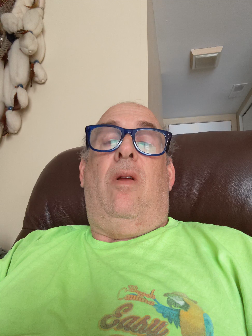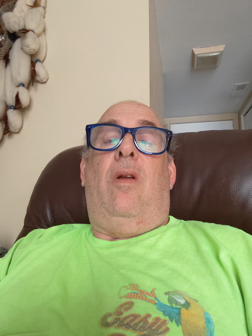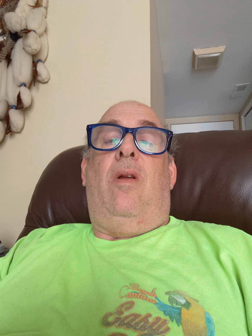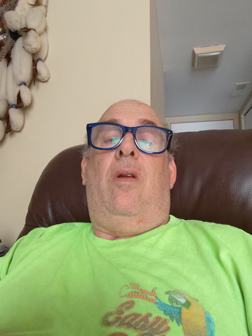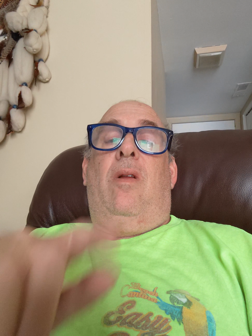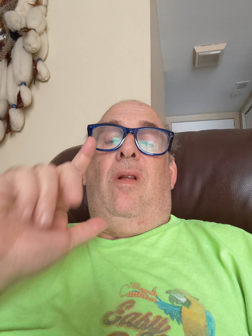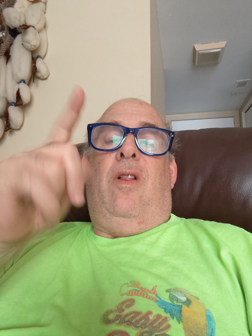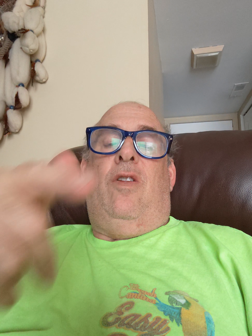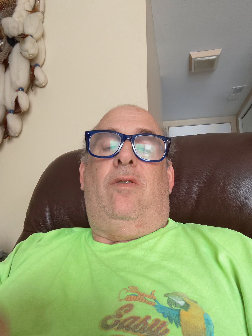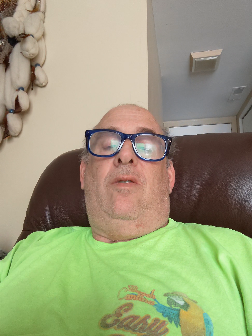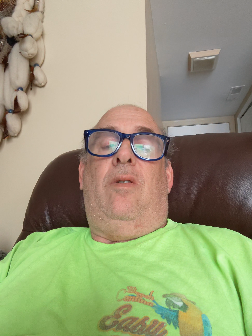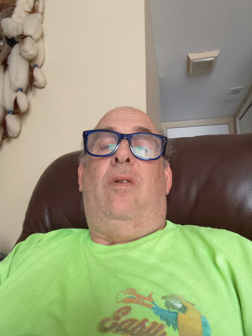later